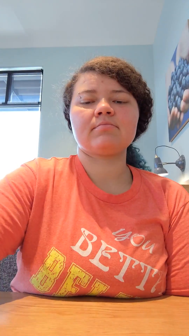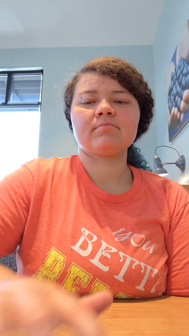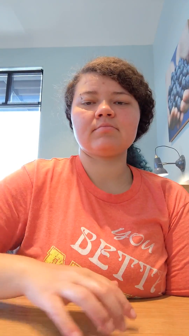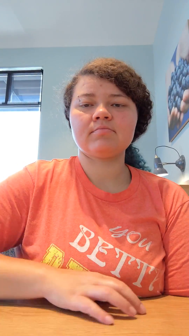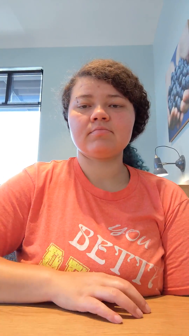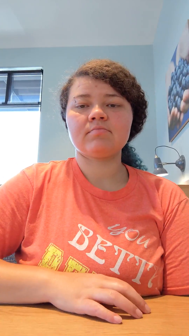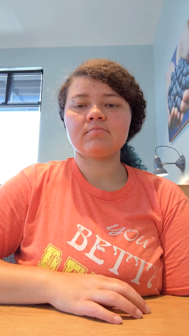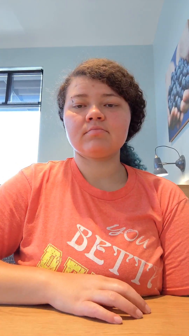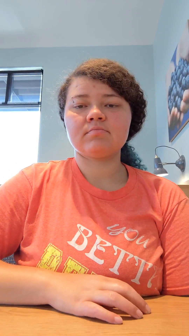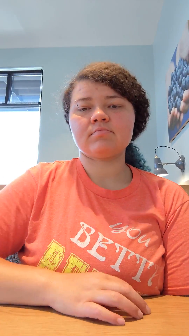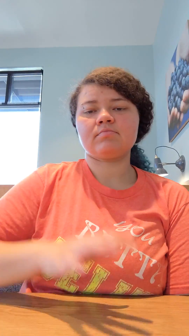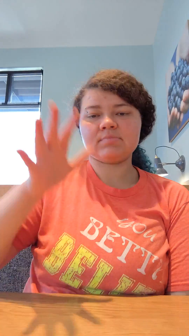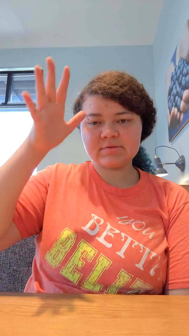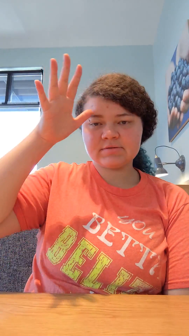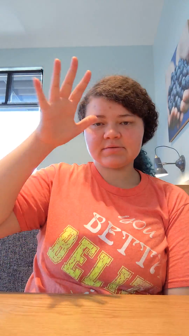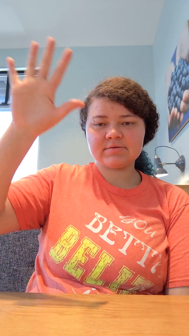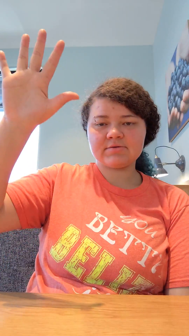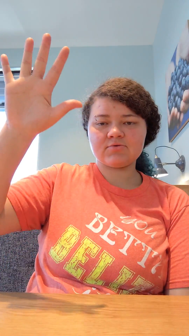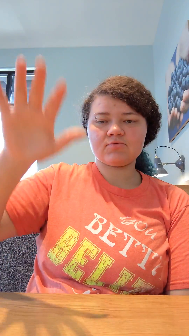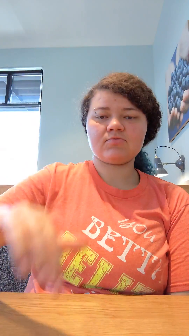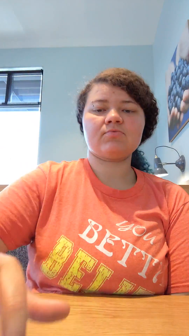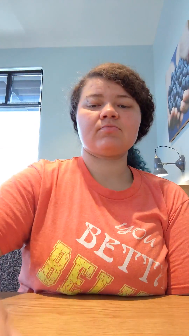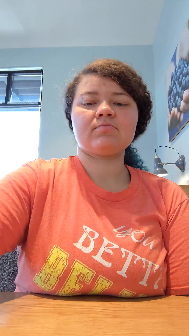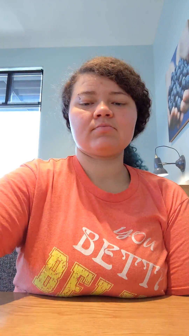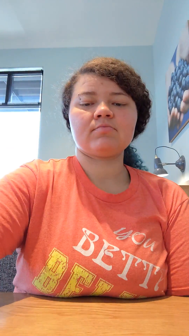deer